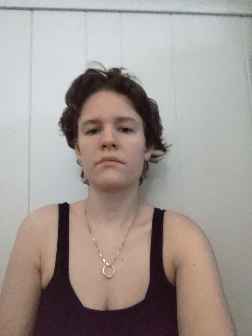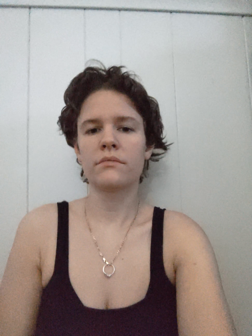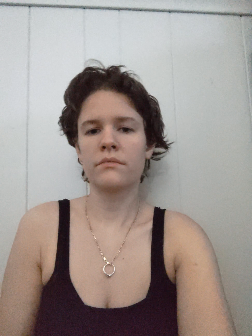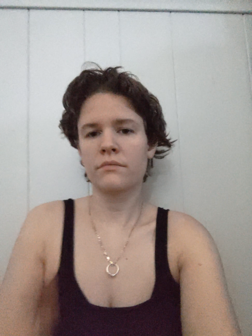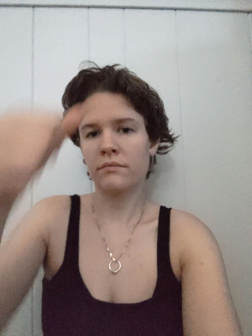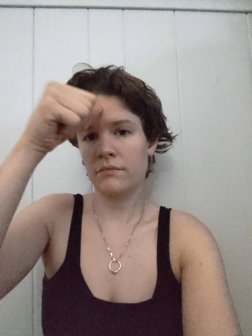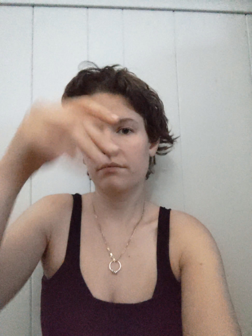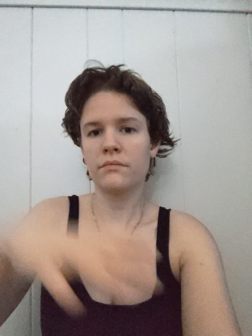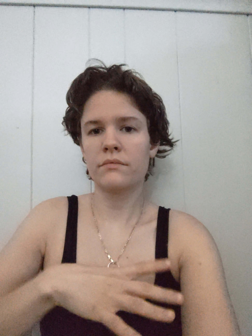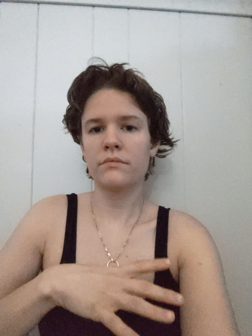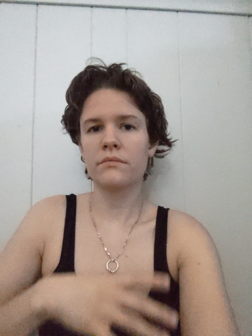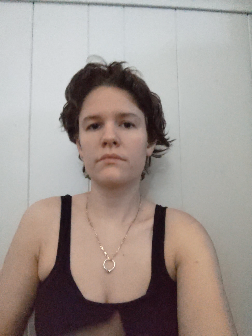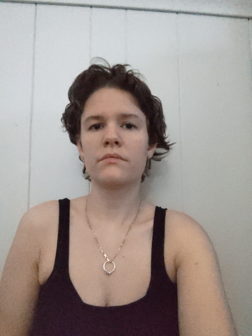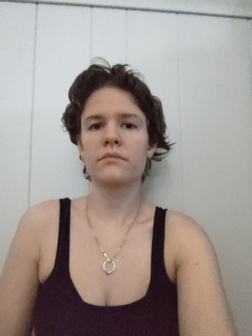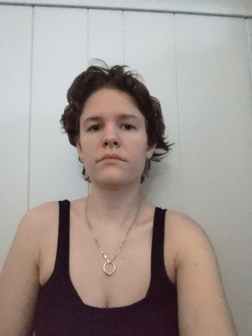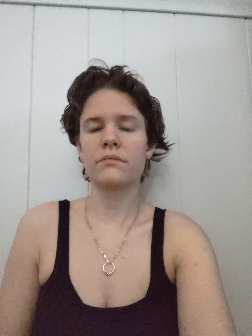man